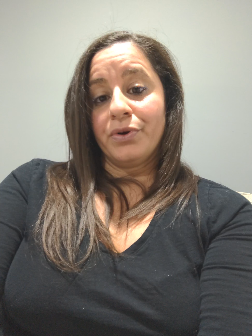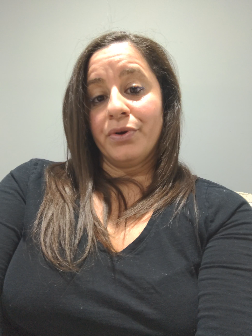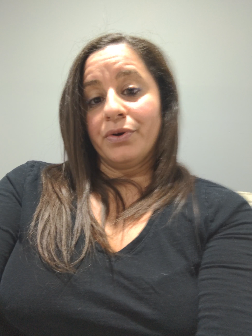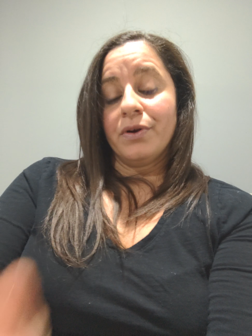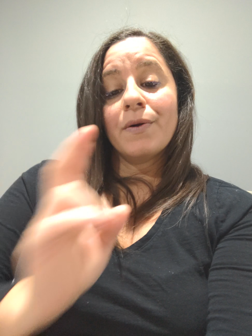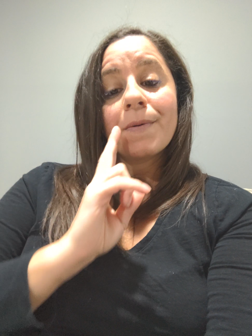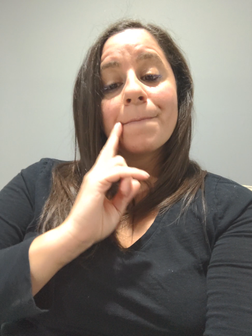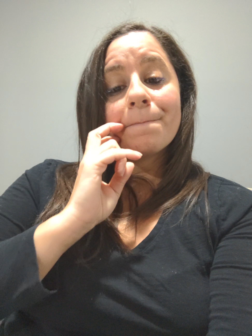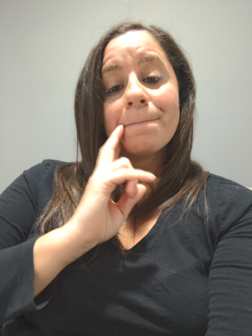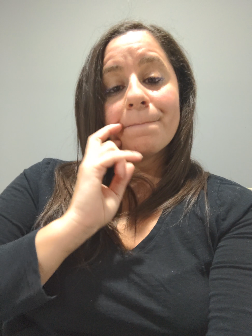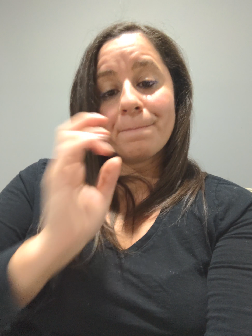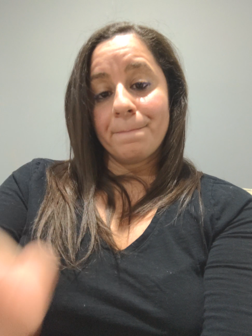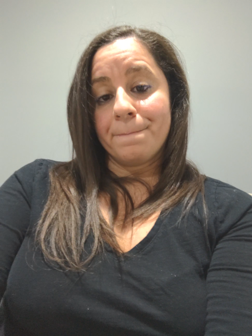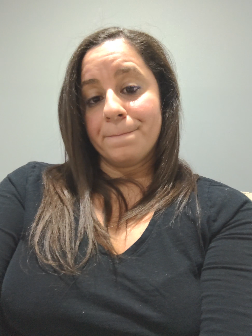gum